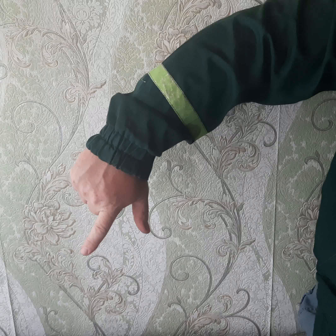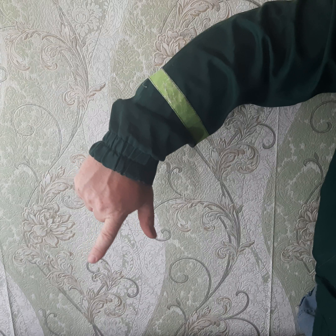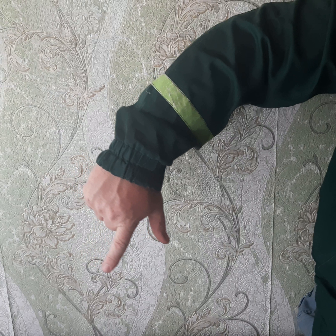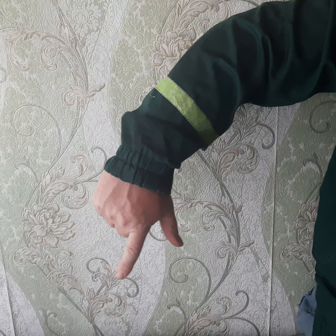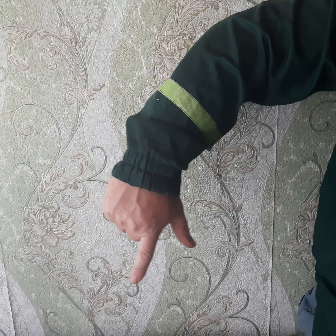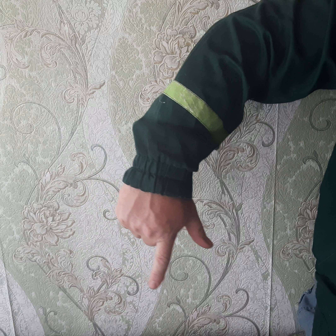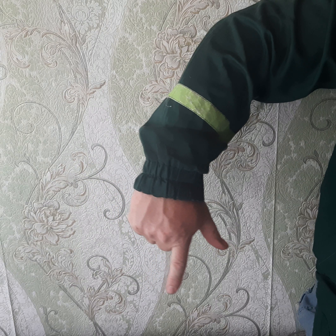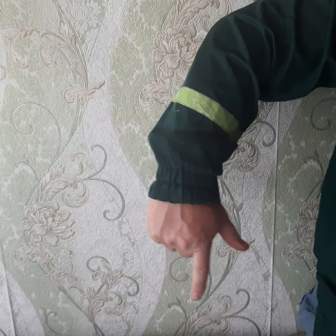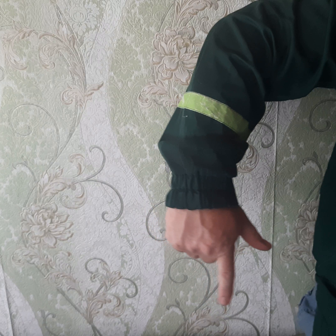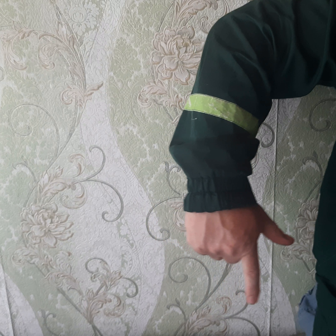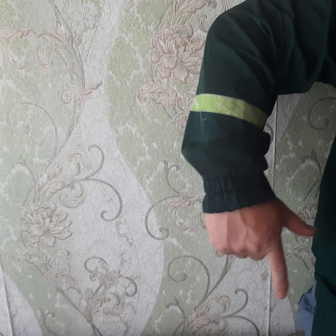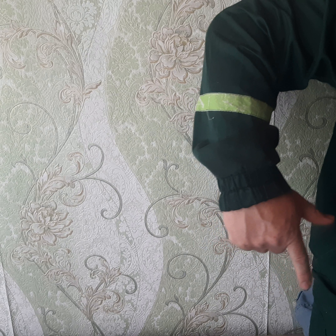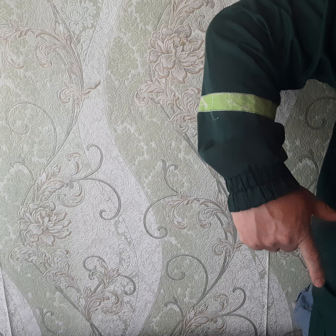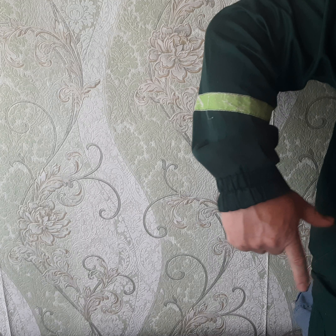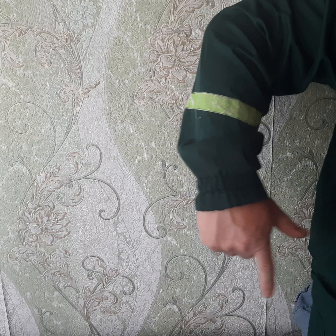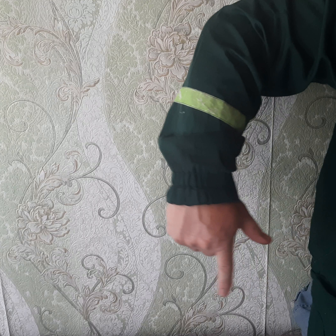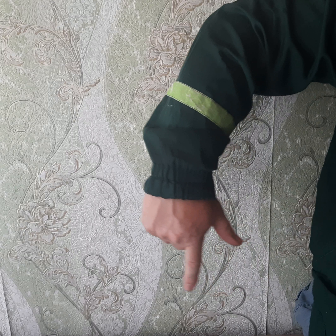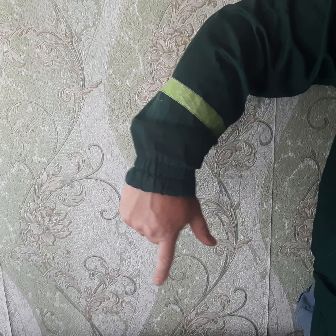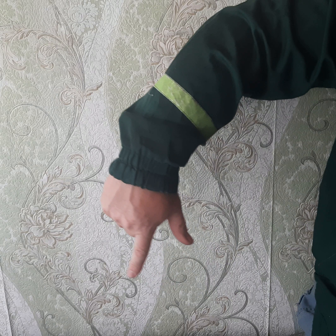Ґ